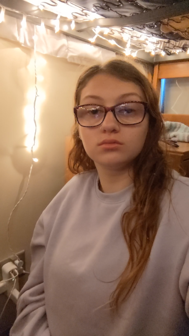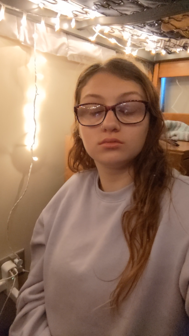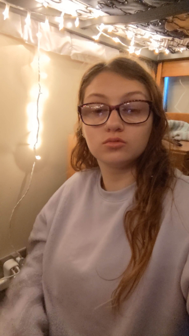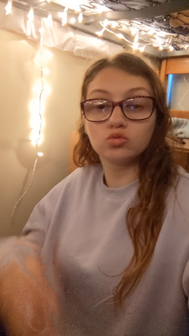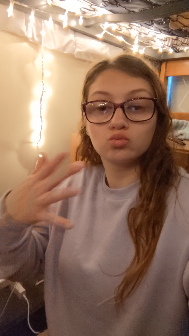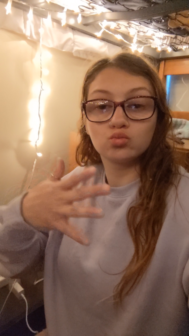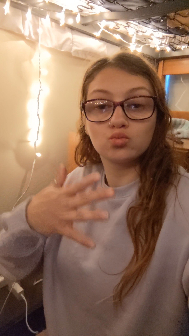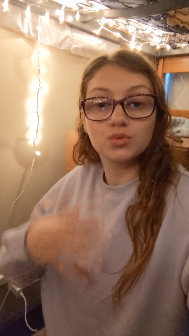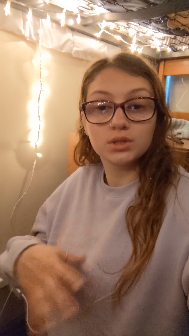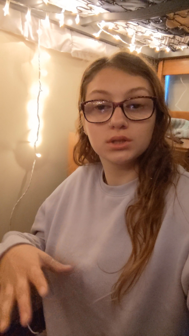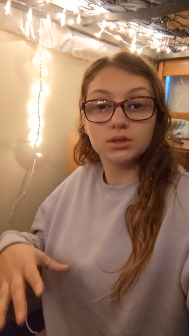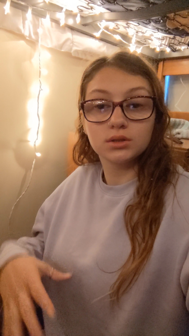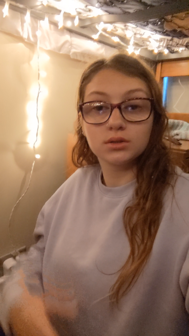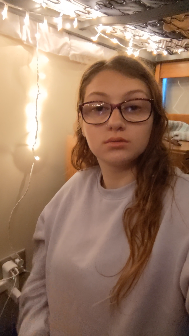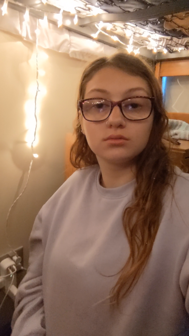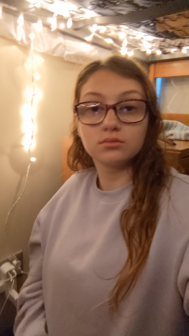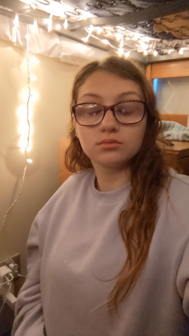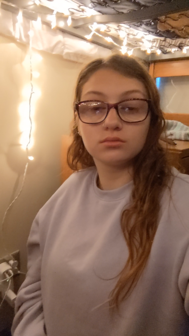dress